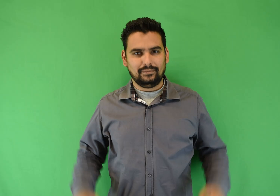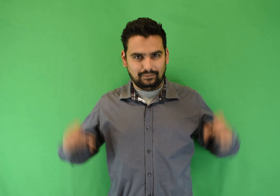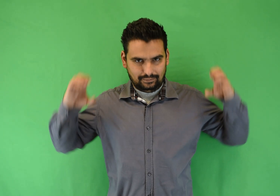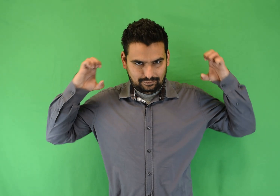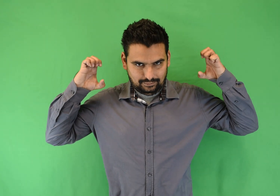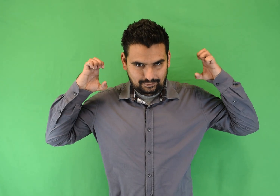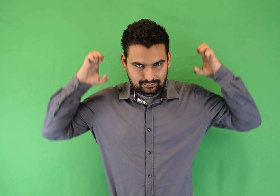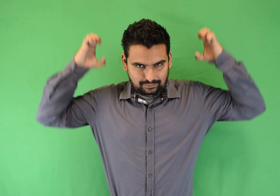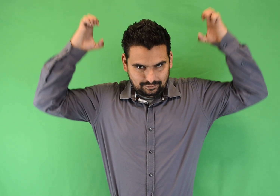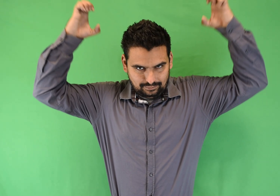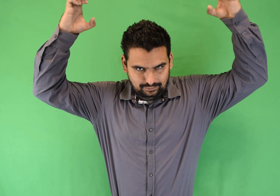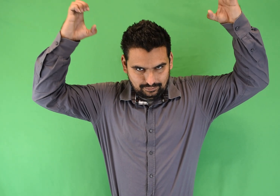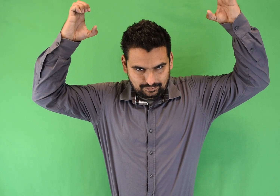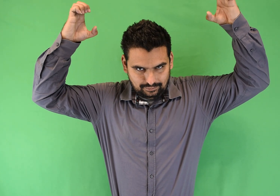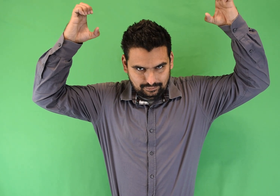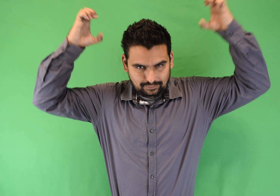edificio